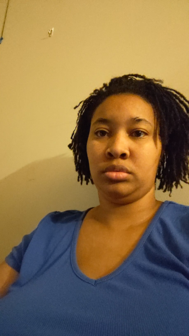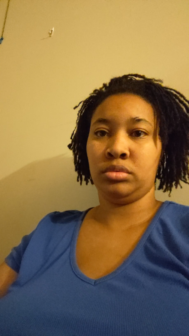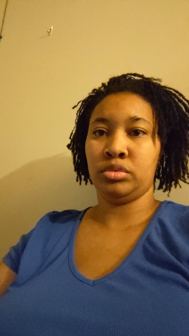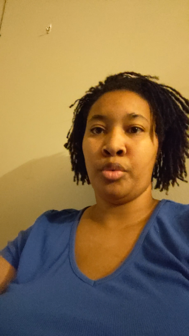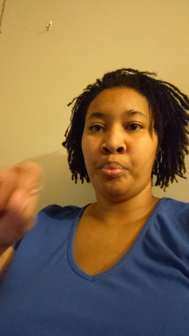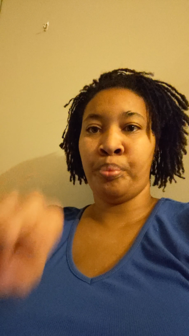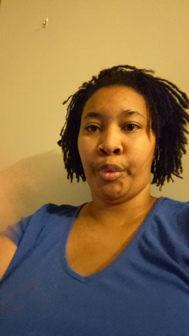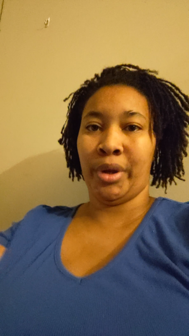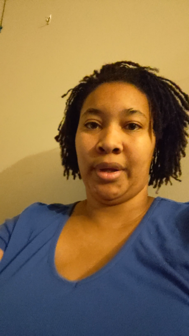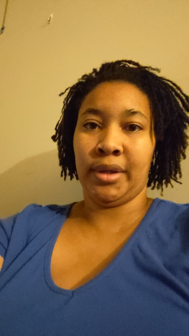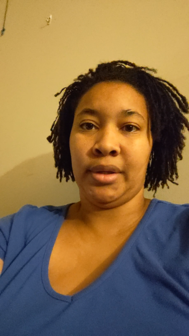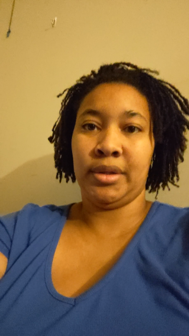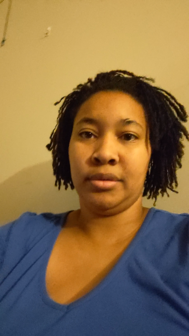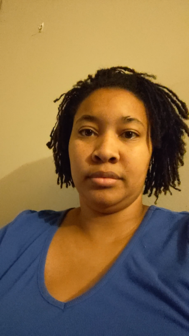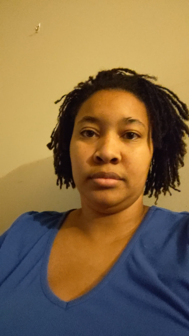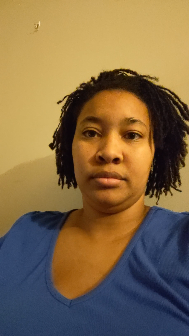break